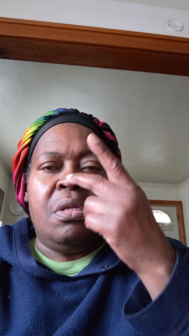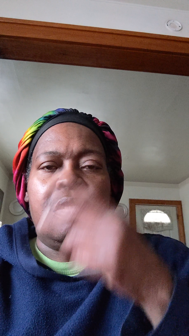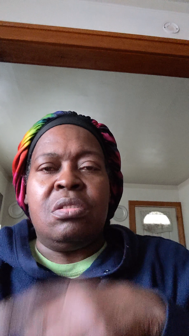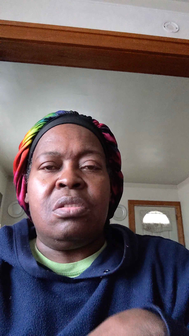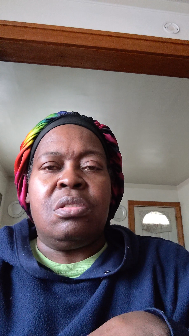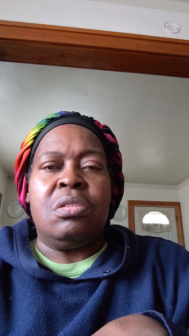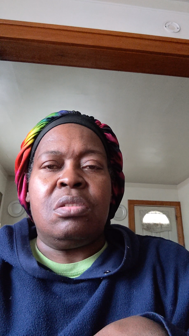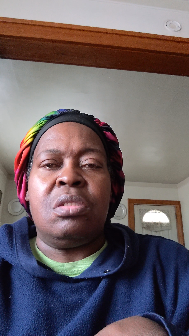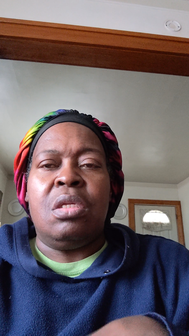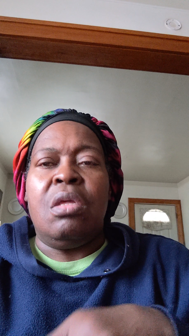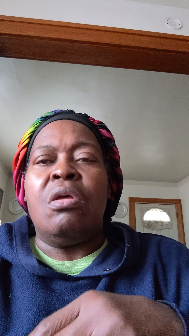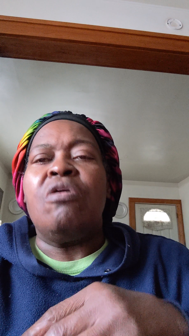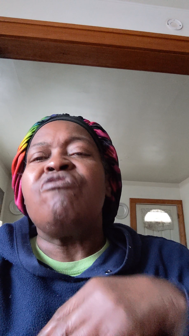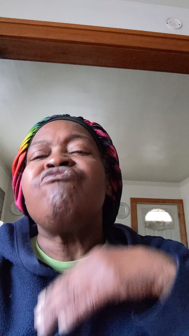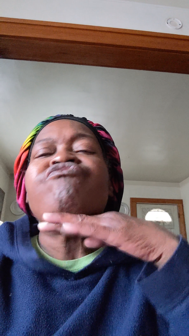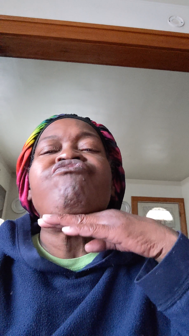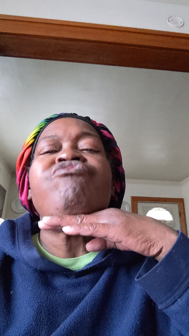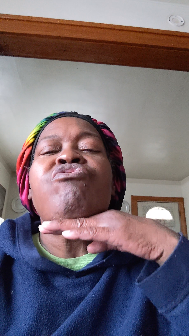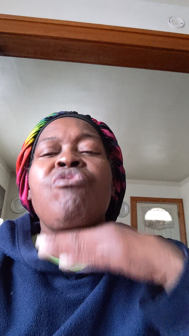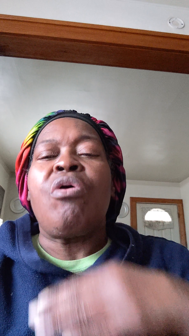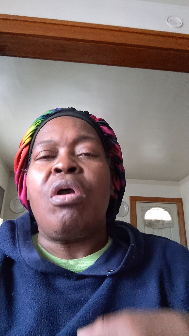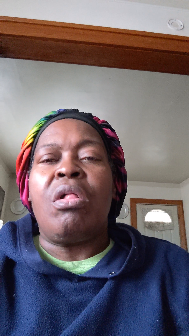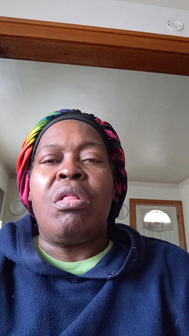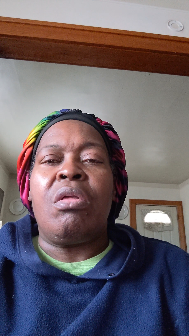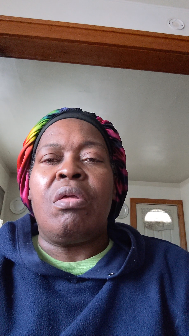full